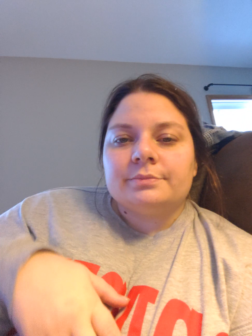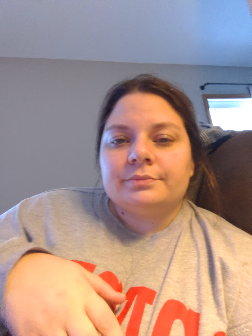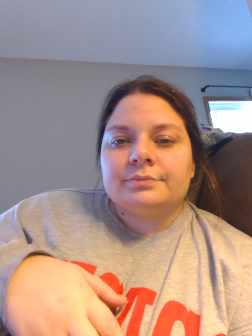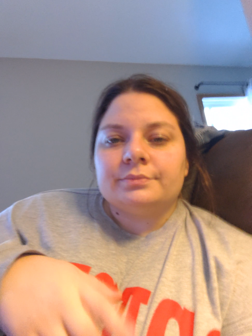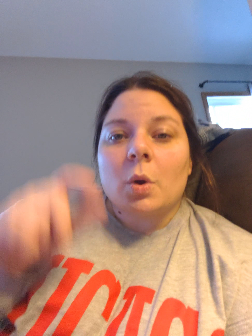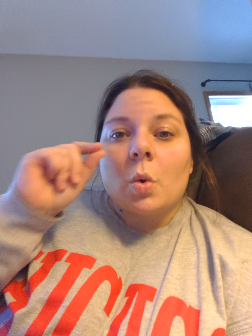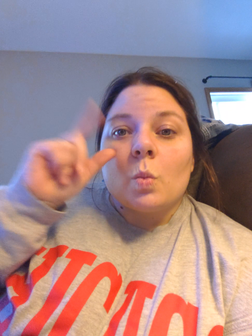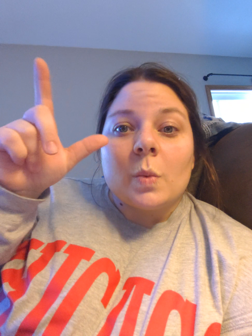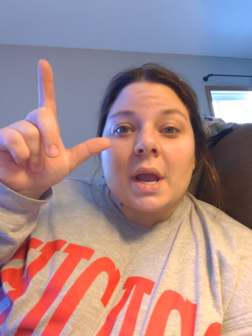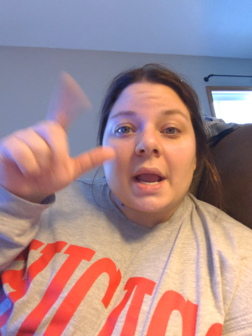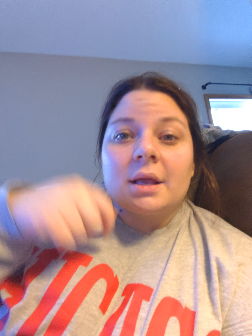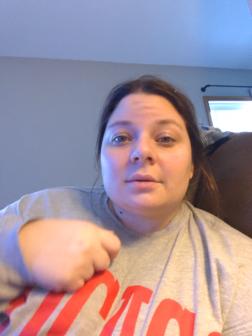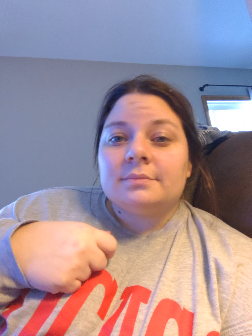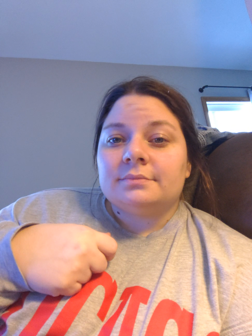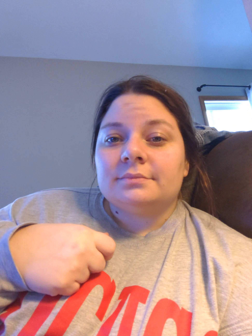awake